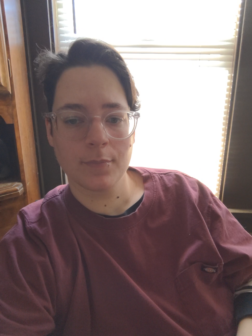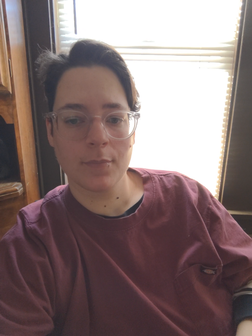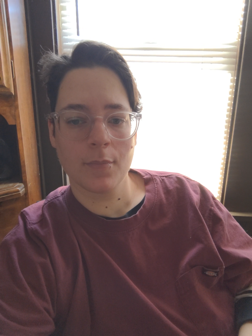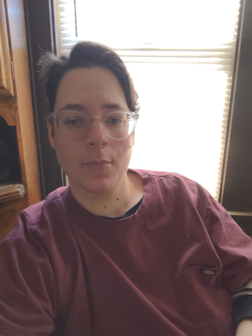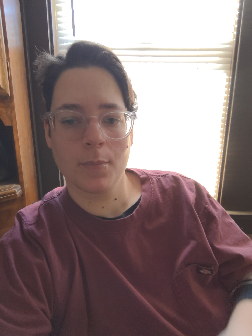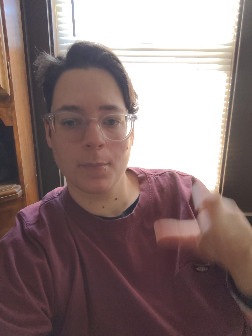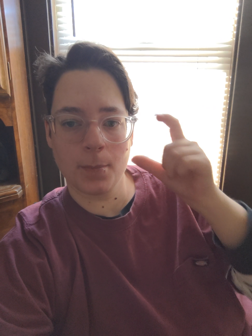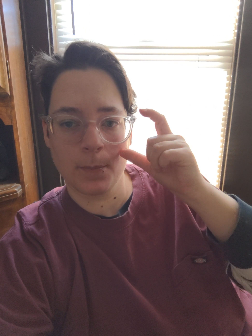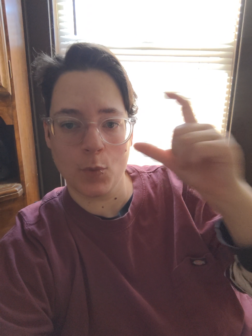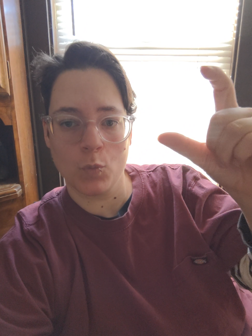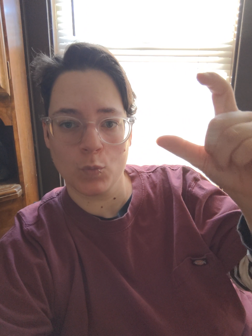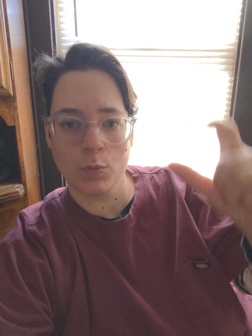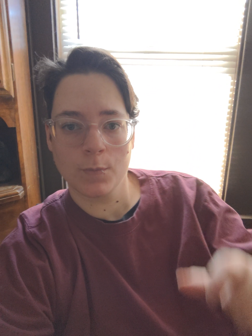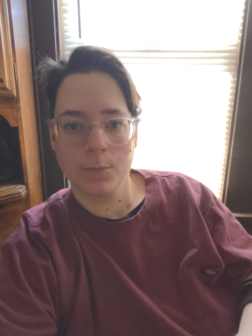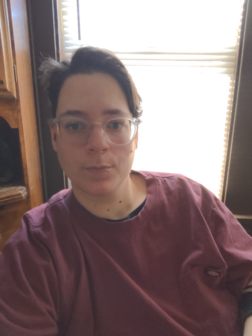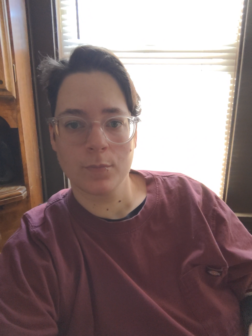moon